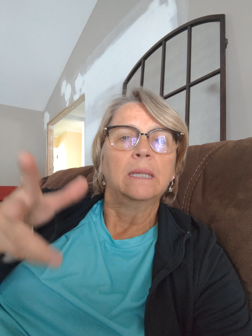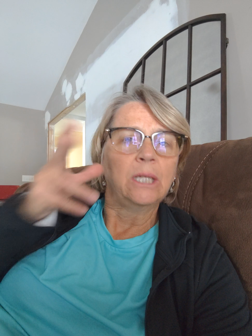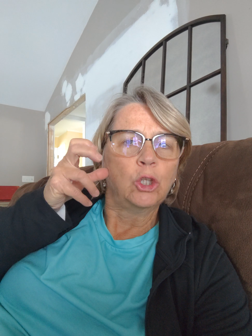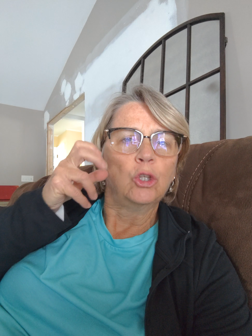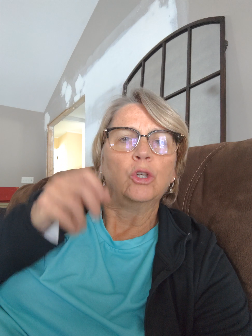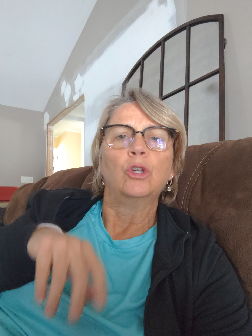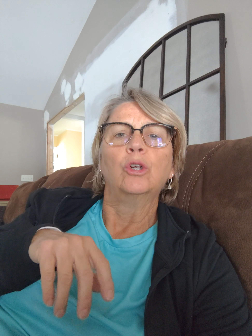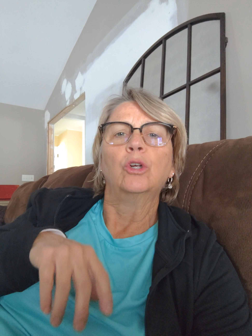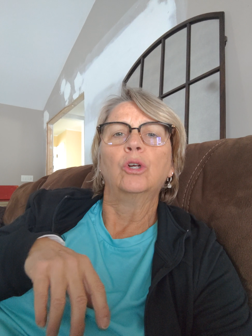hear